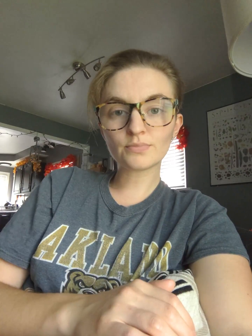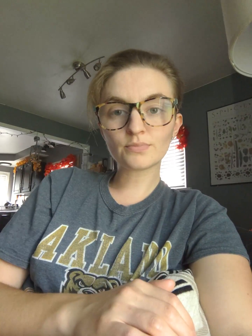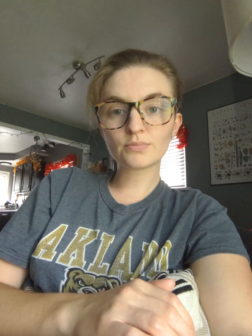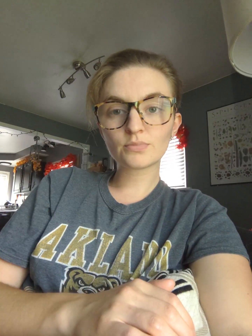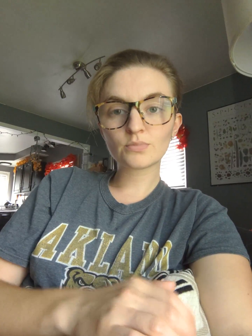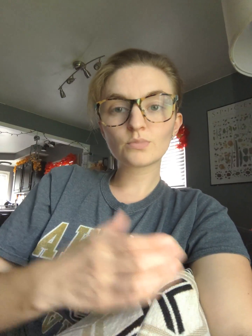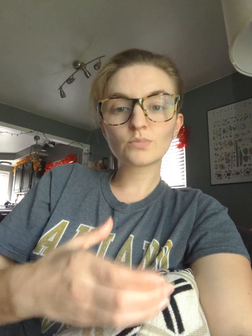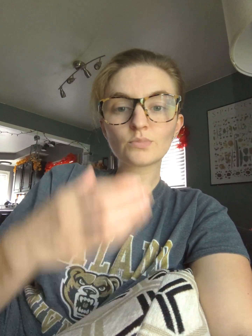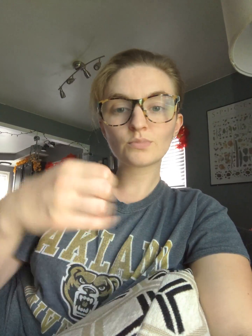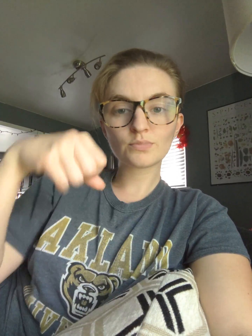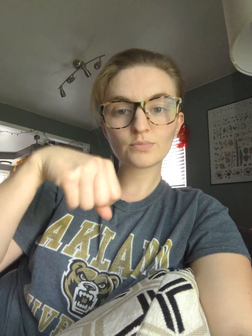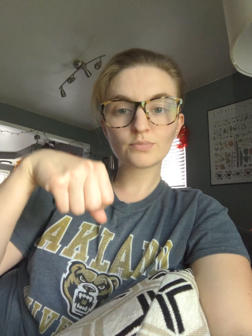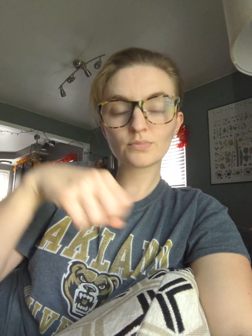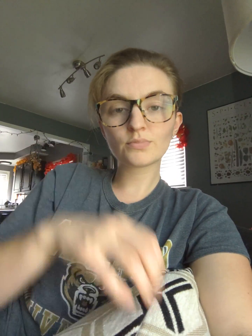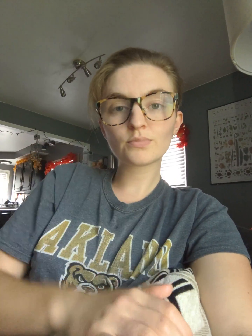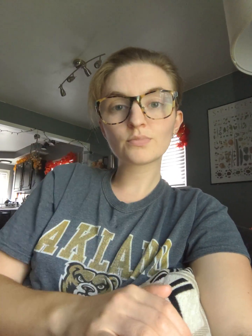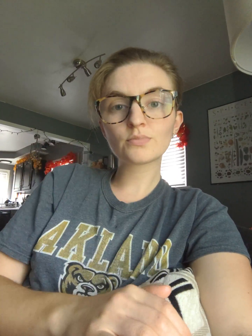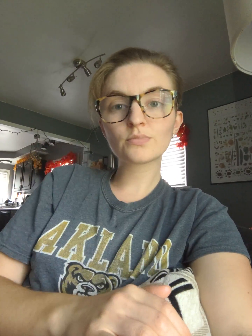bucket